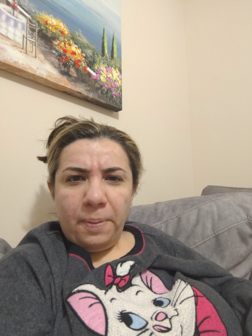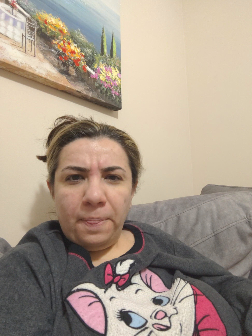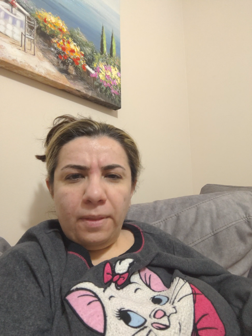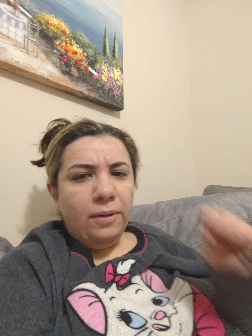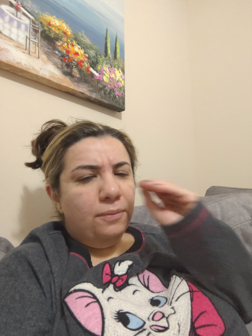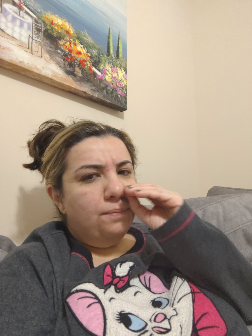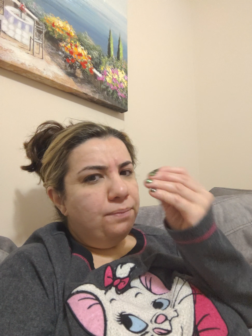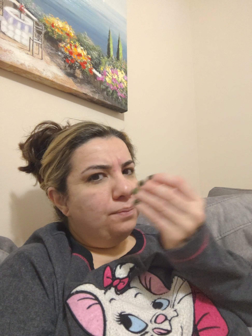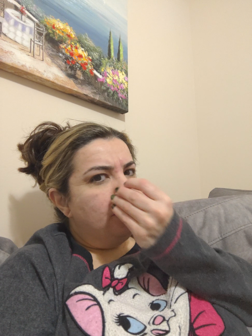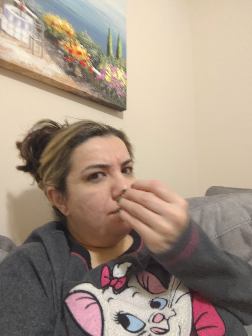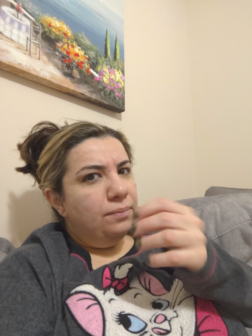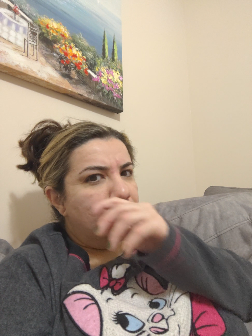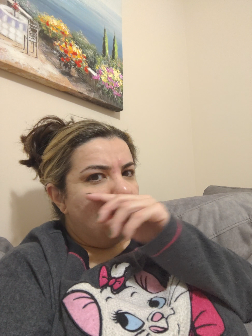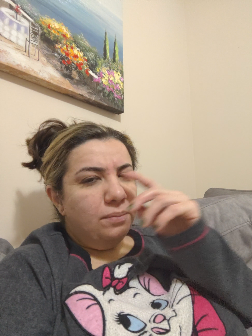flower